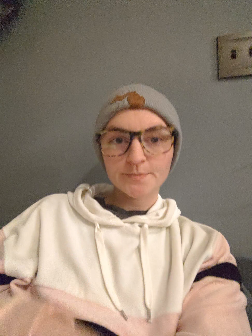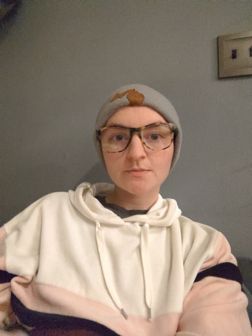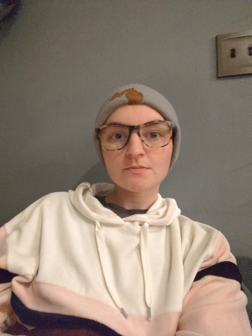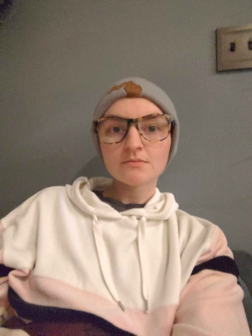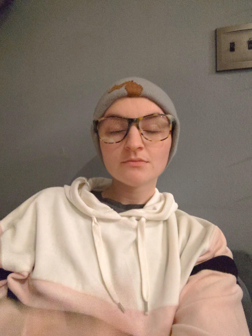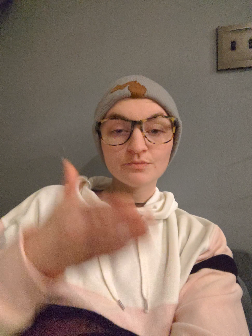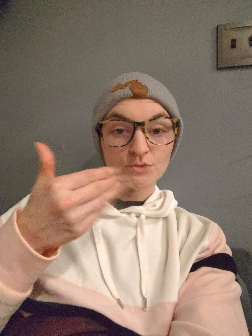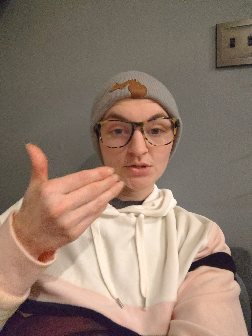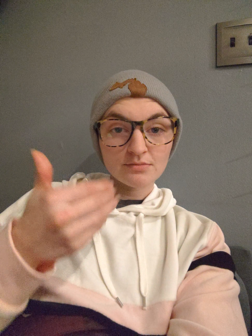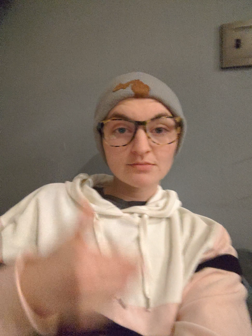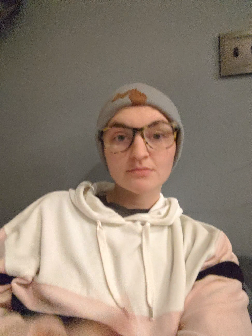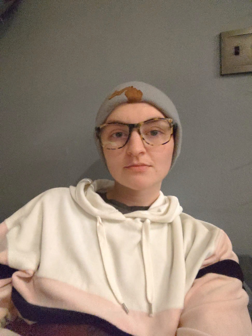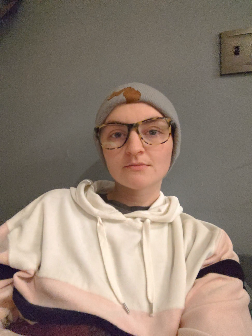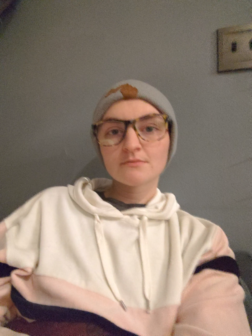flag